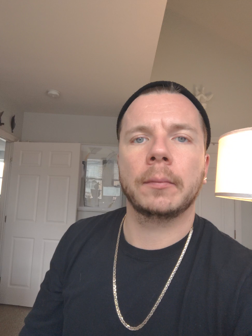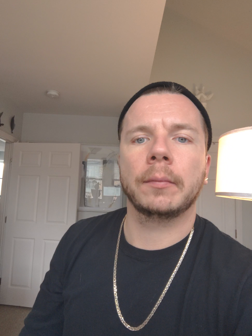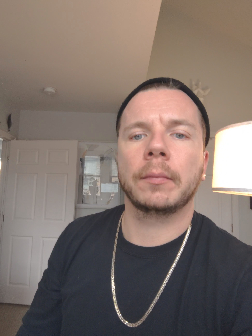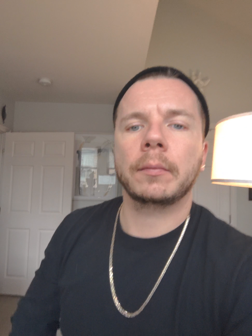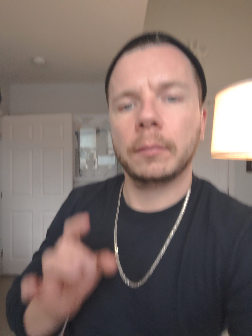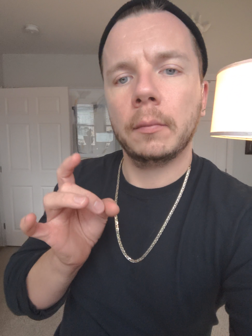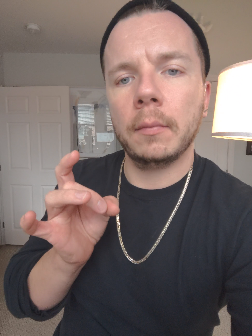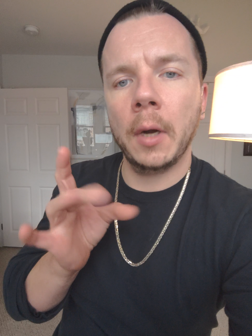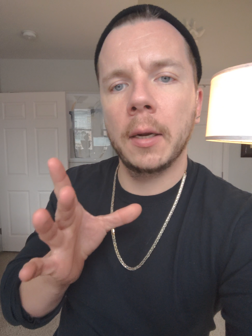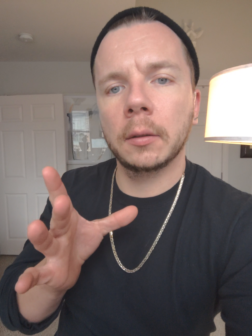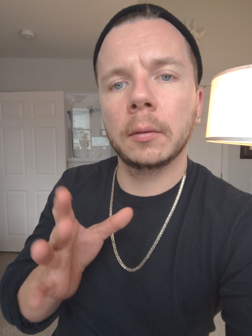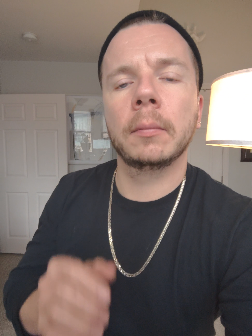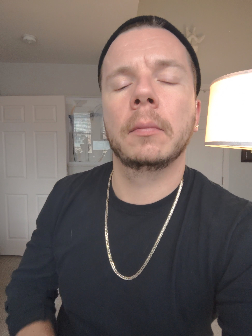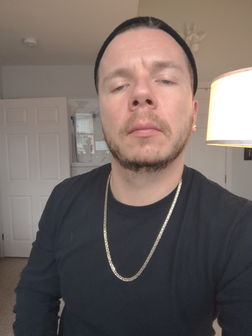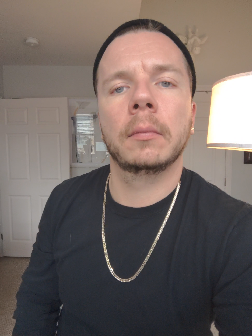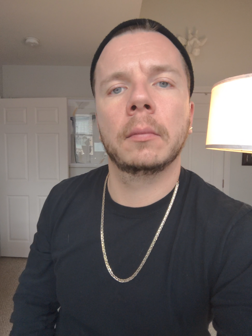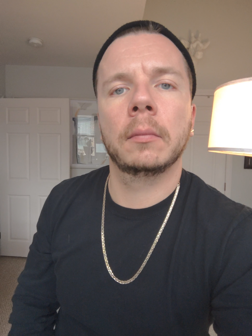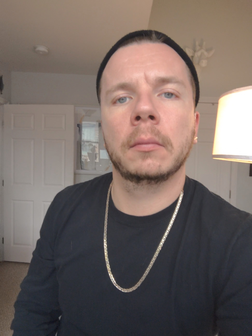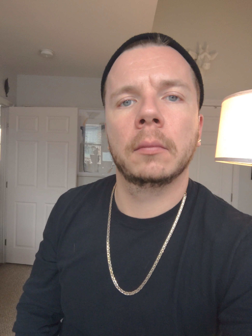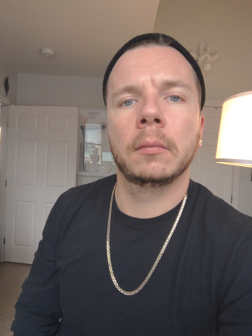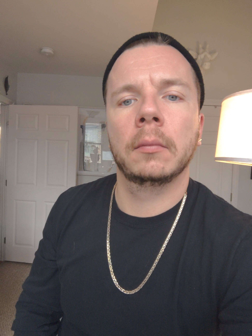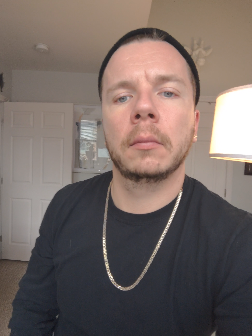hate